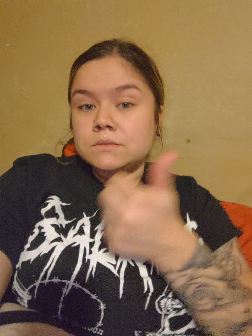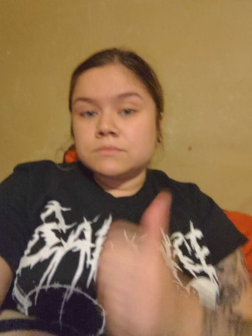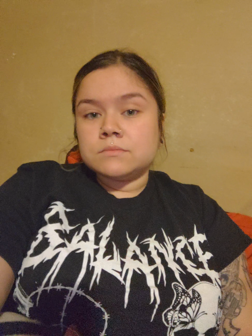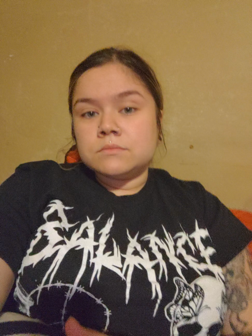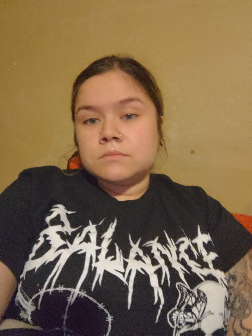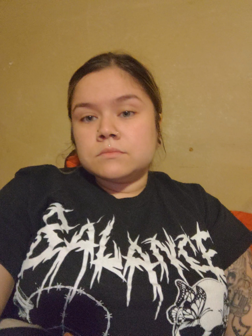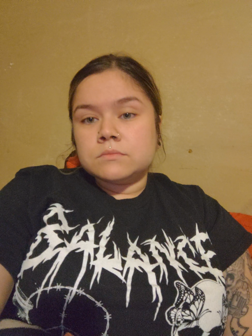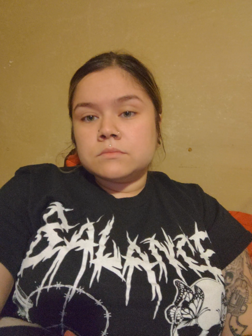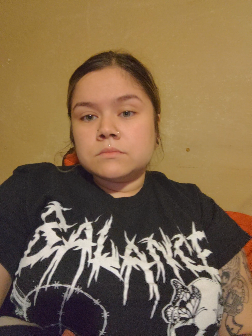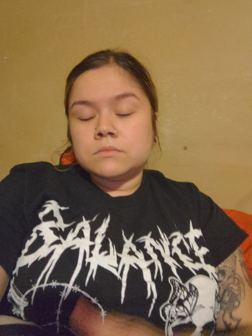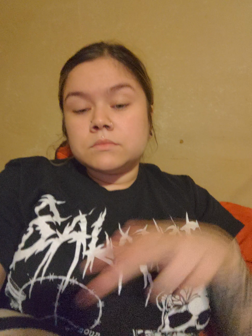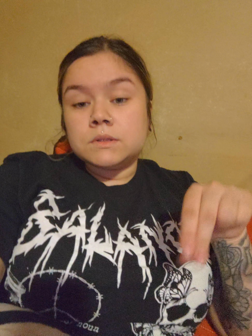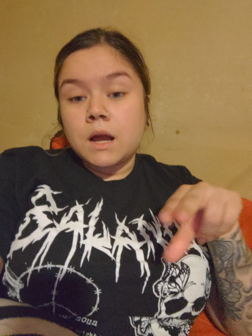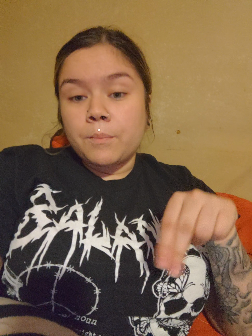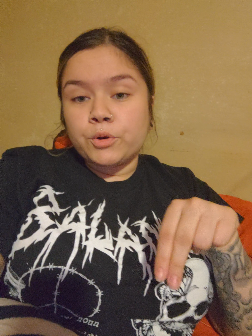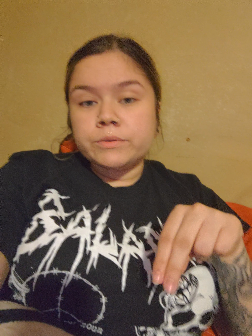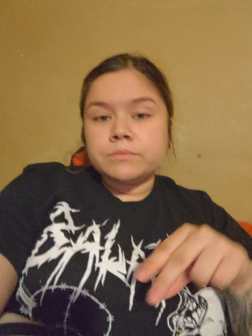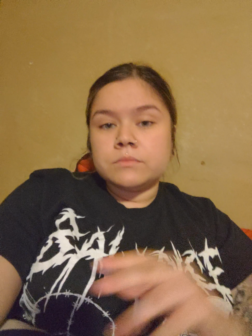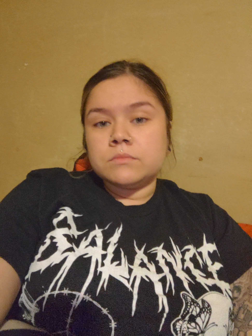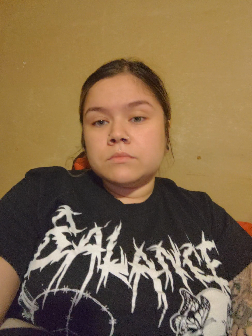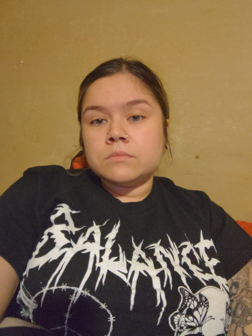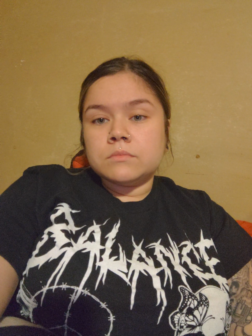diaper